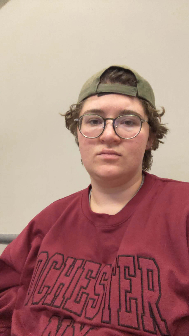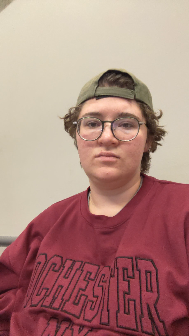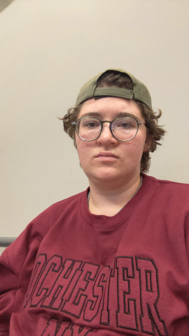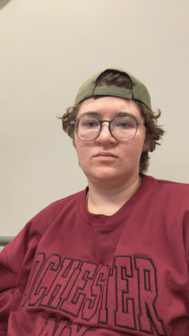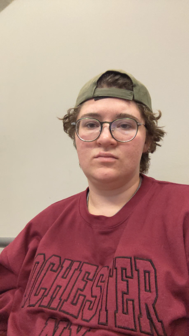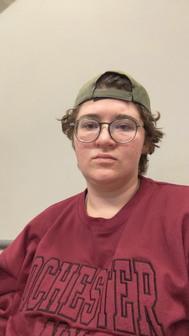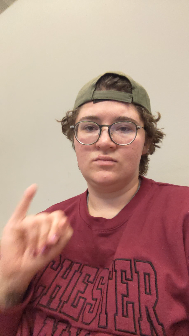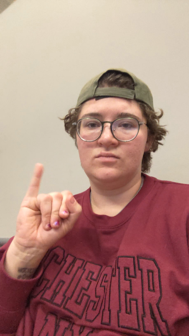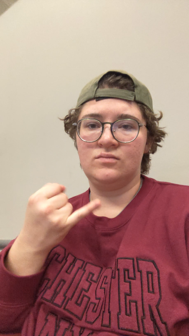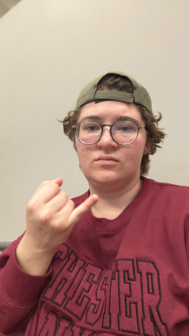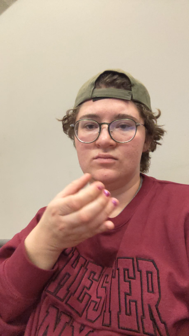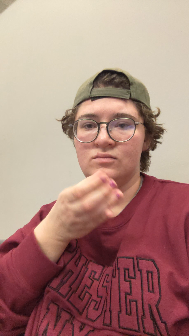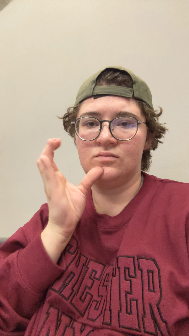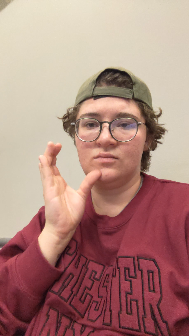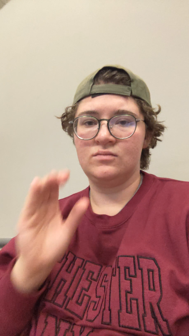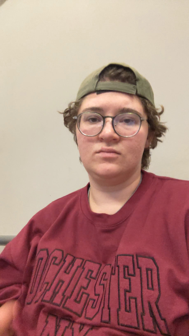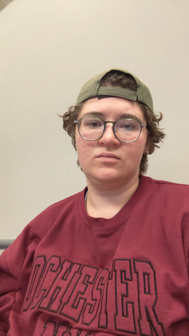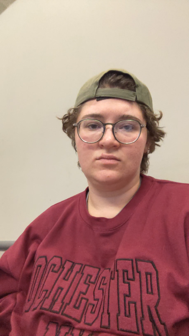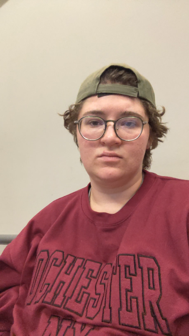juice